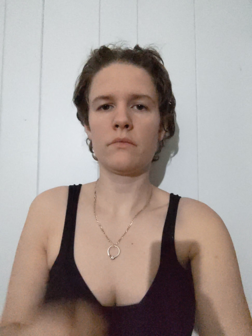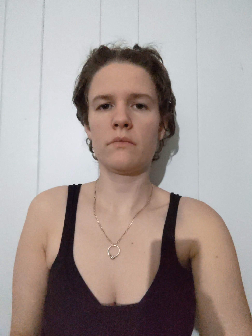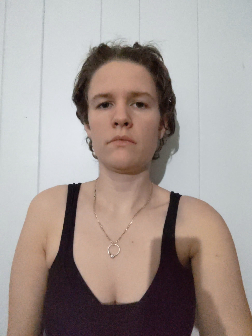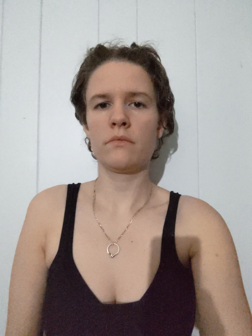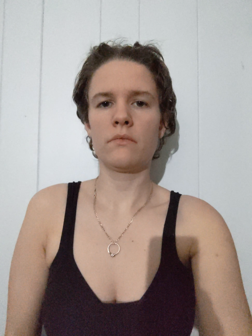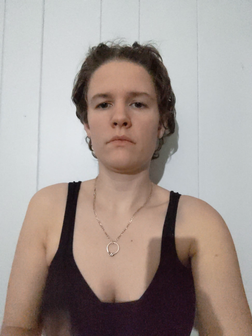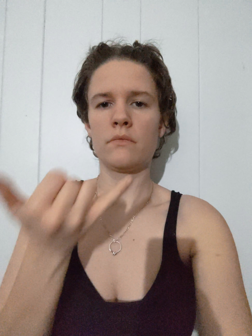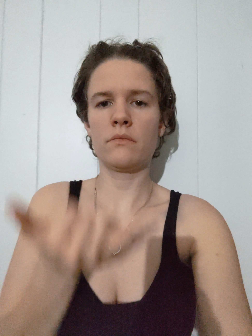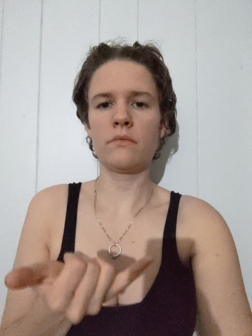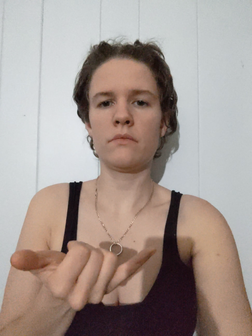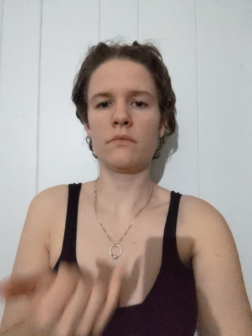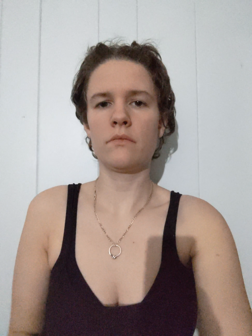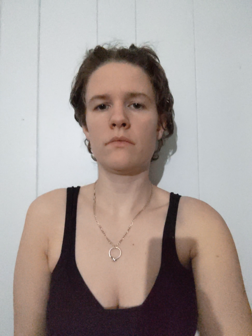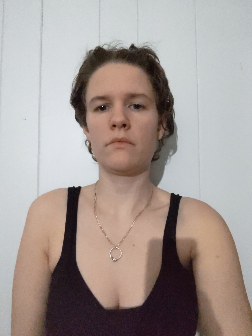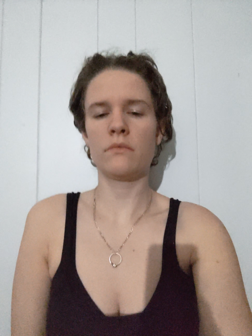now